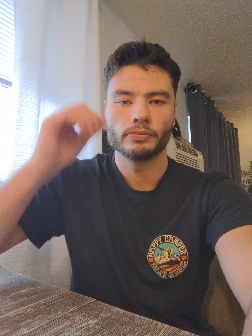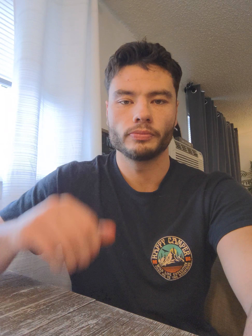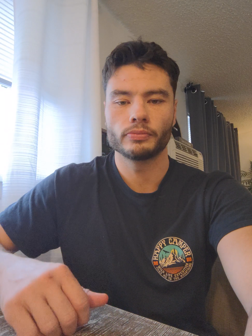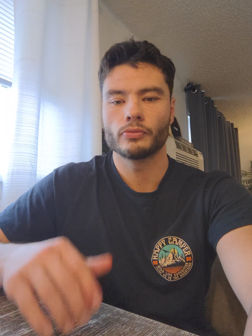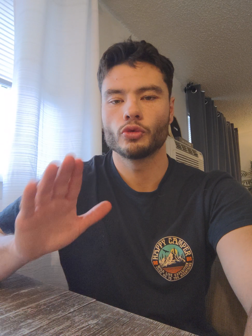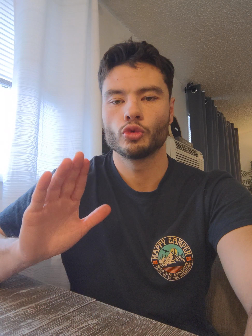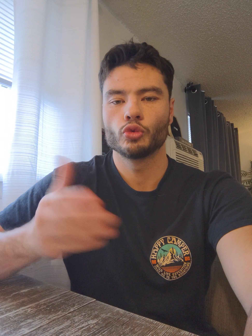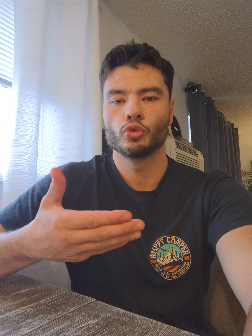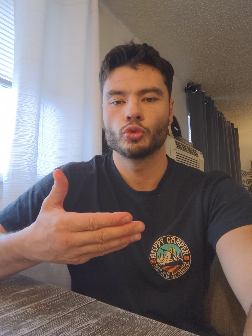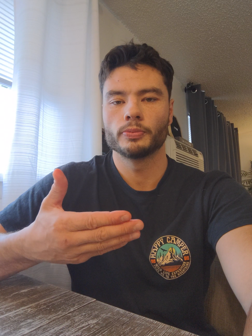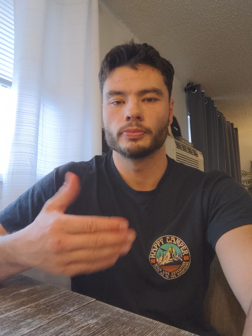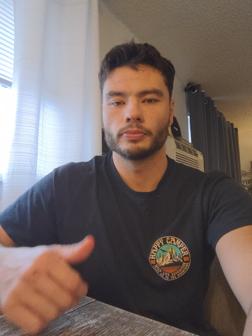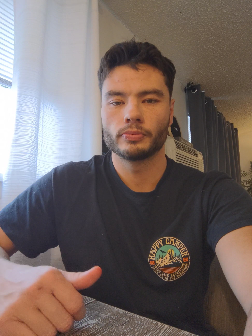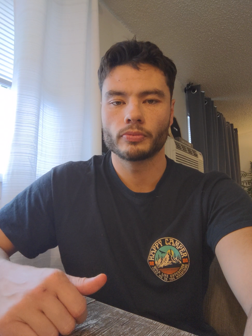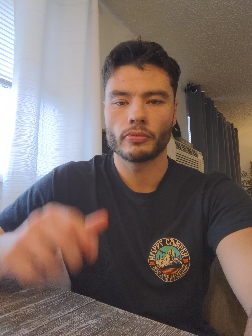room